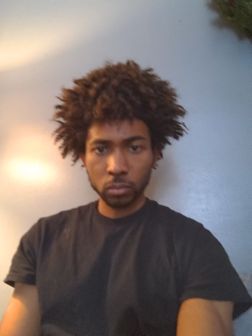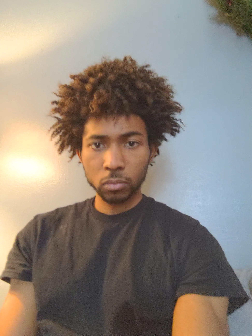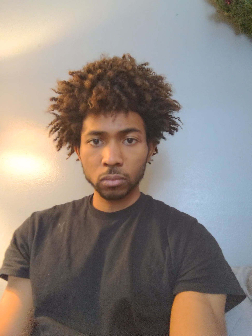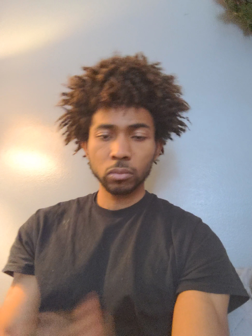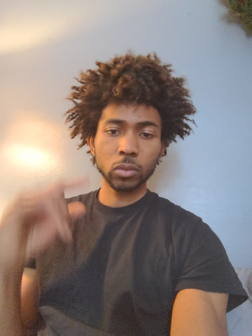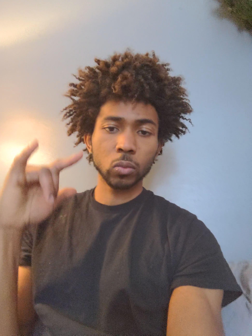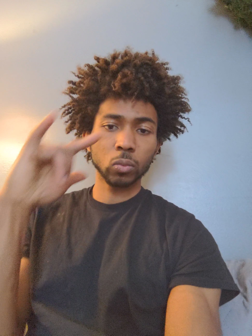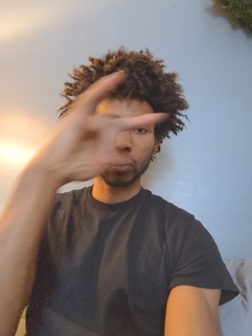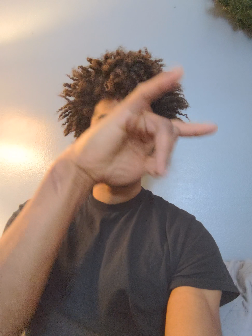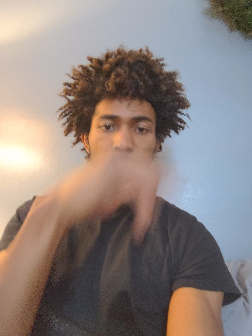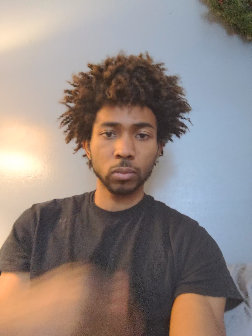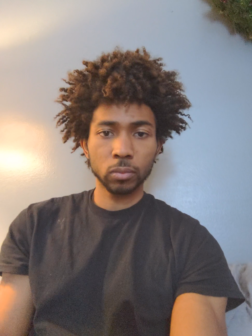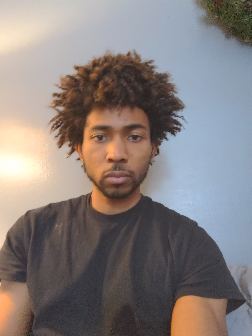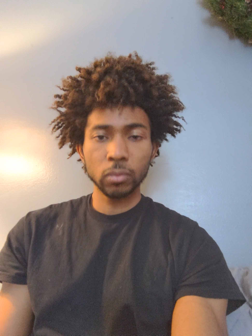airplane